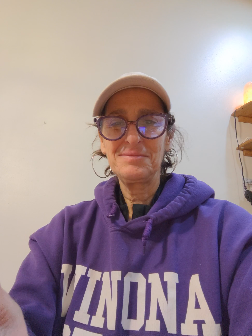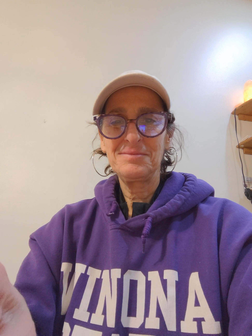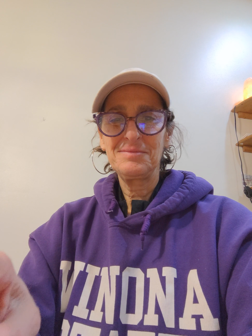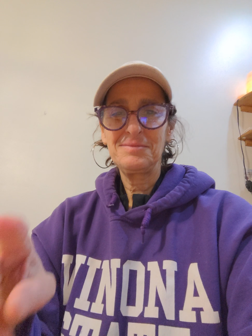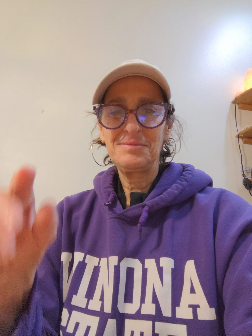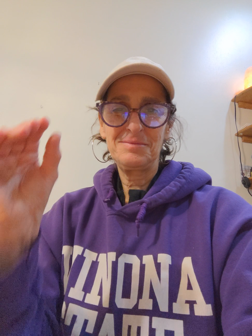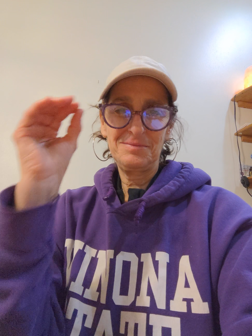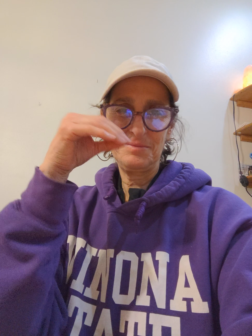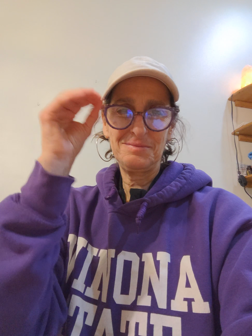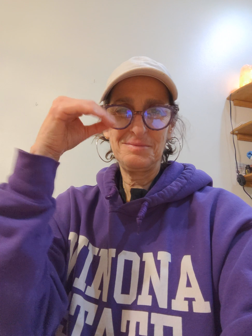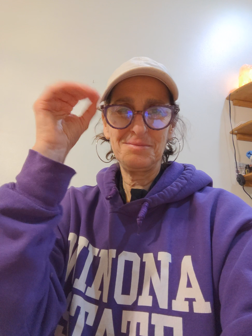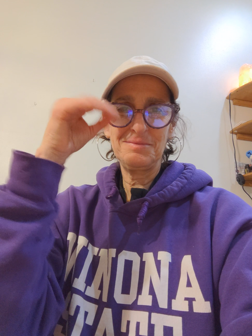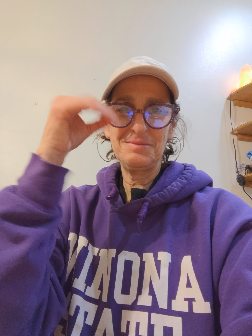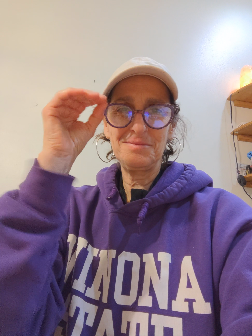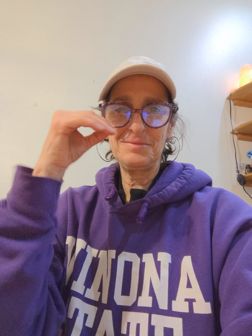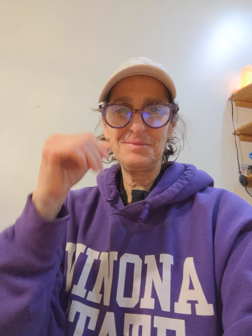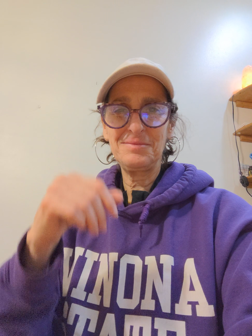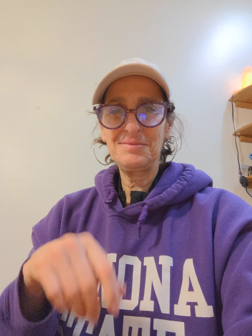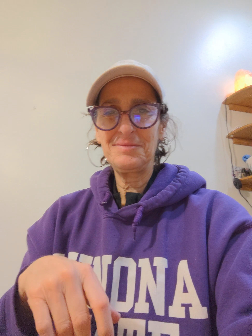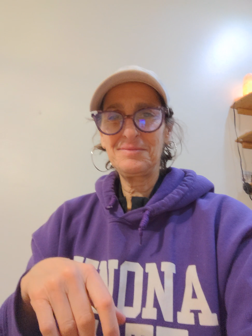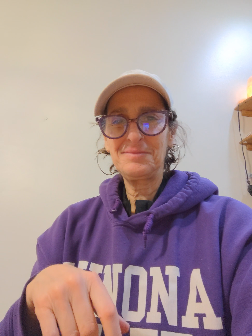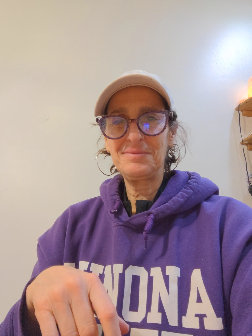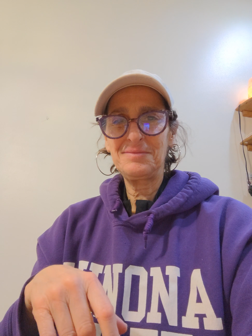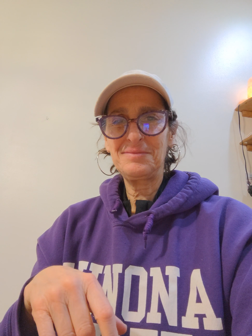owl